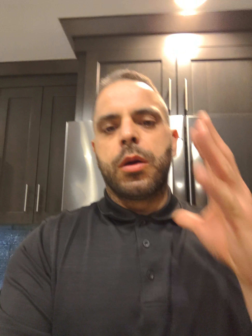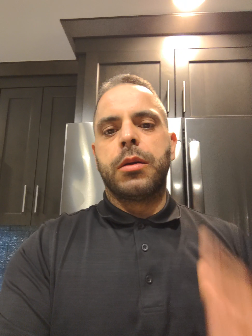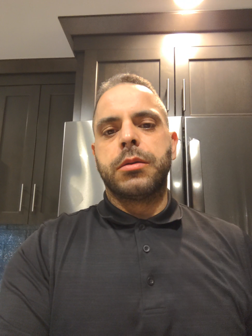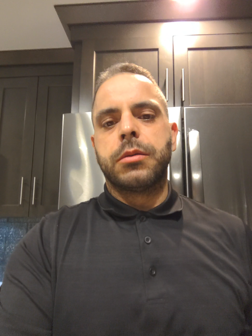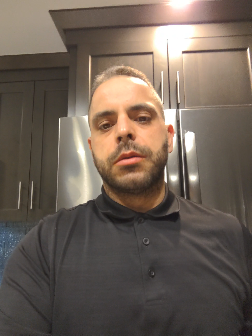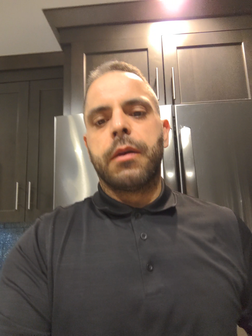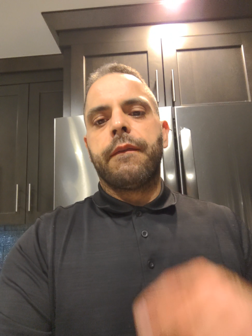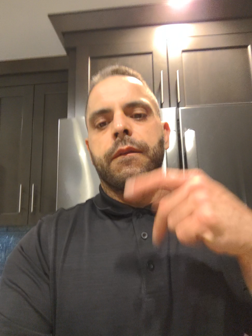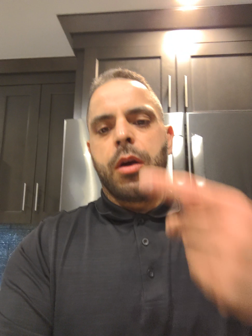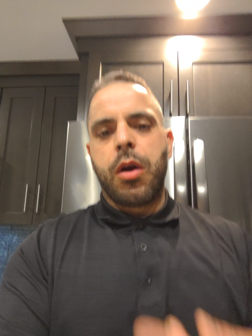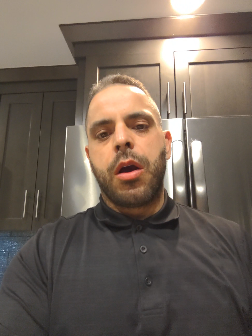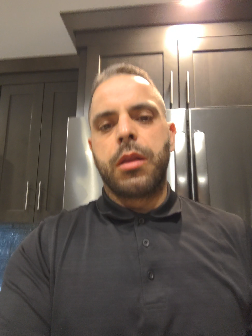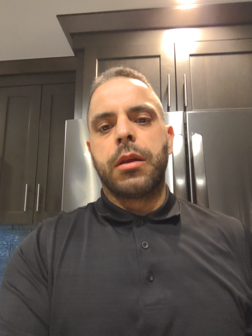fall